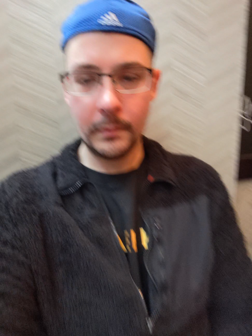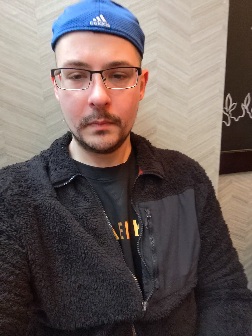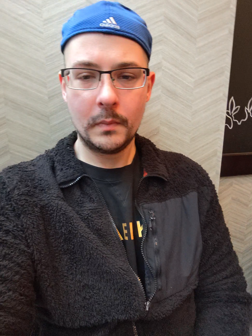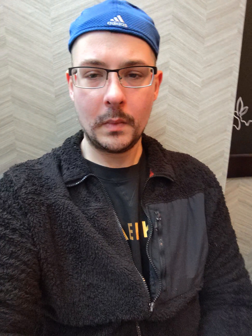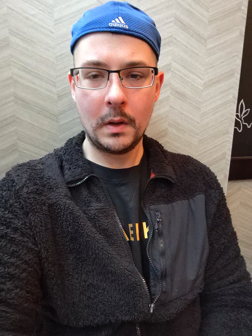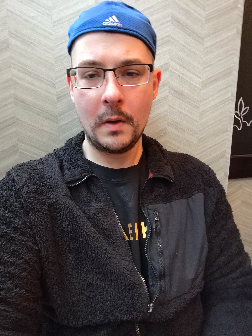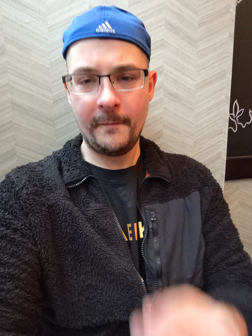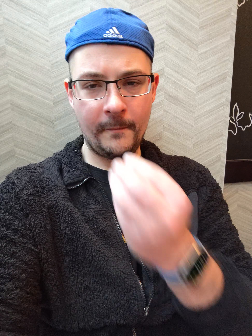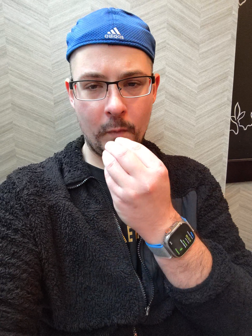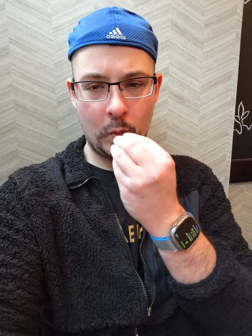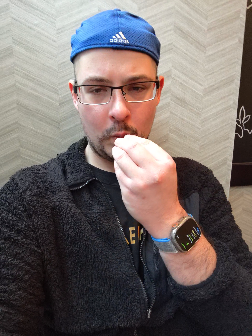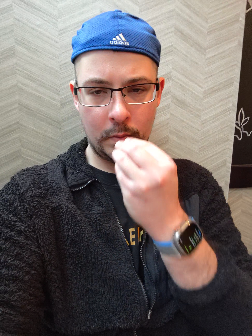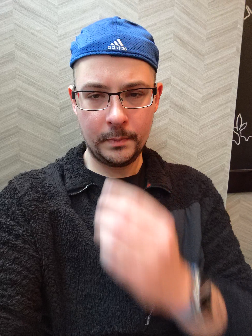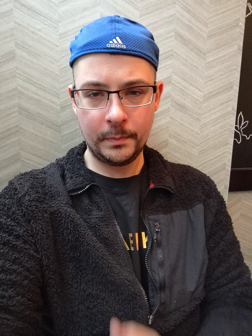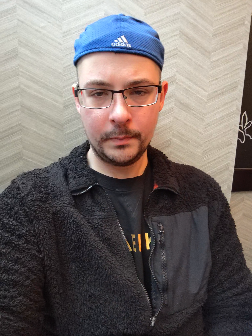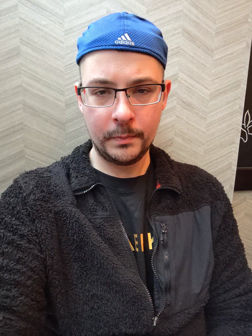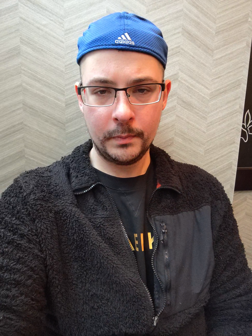food